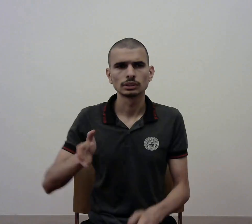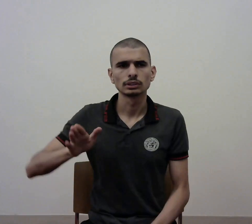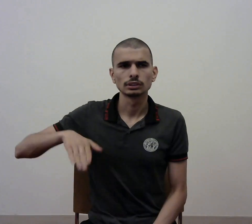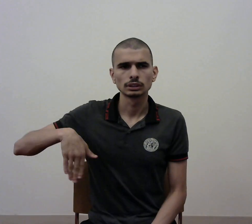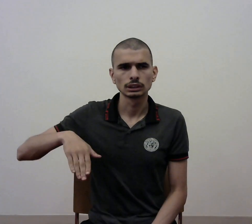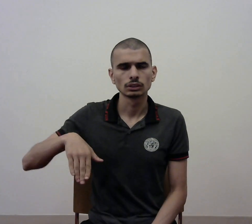sonra